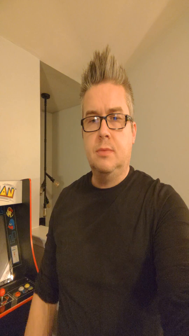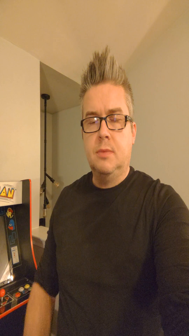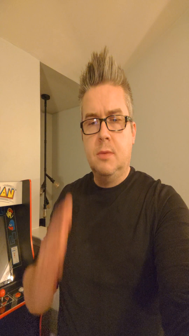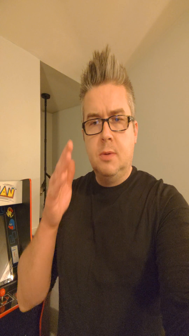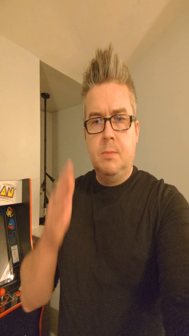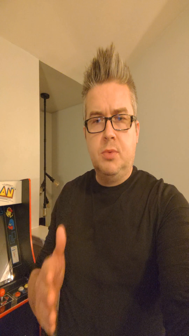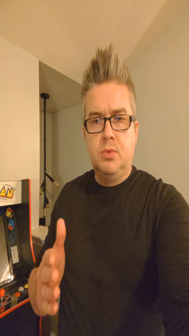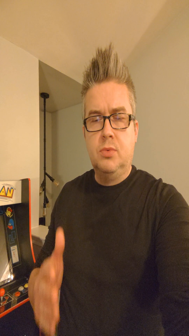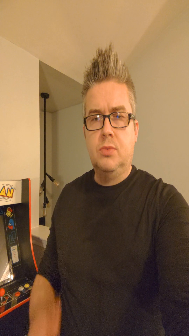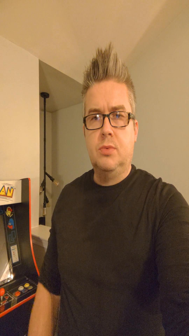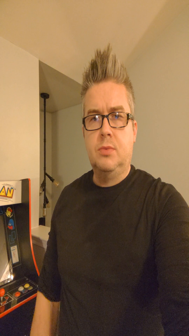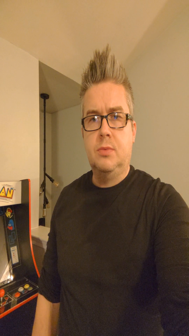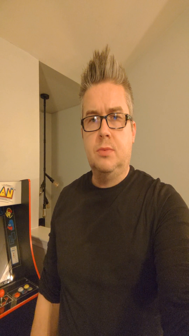person